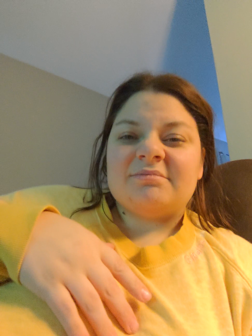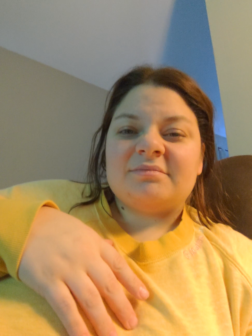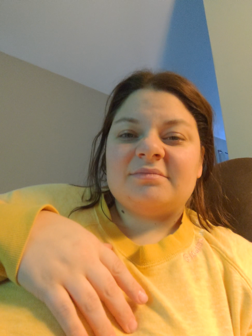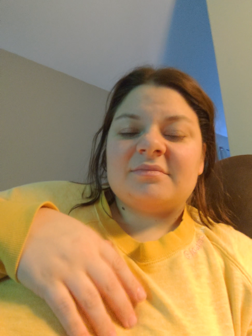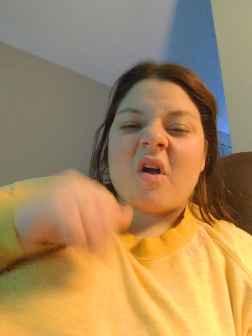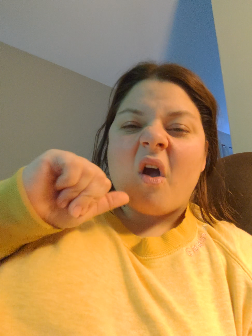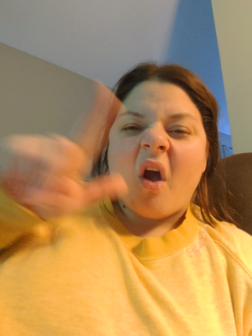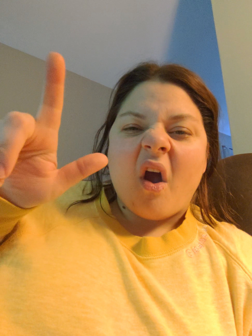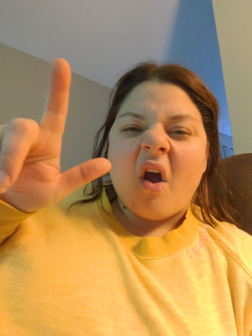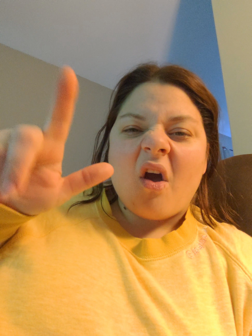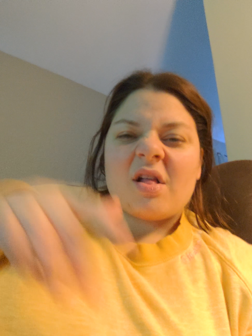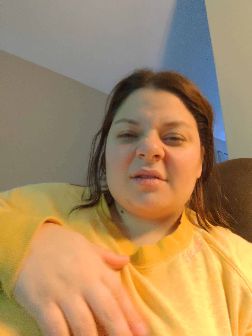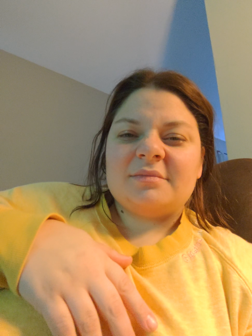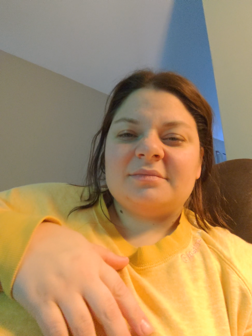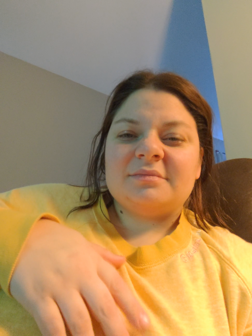all